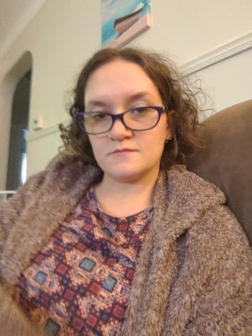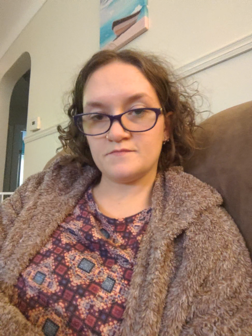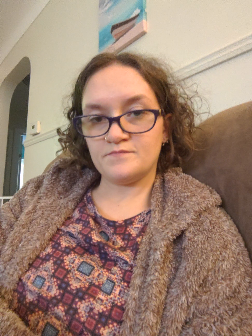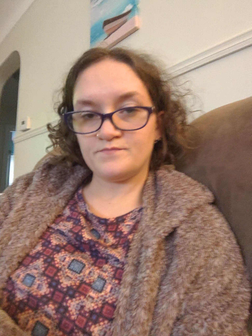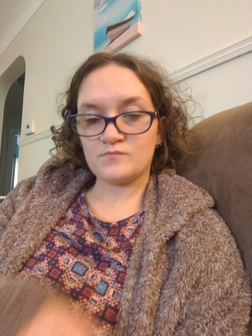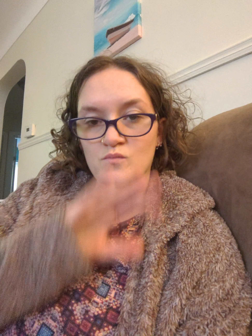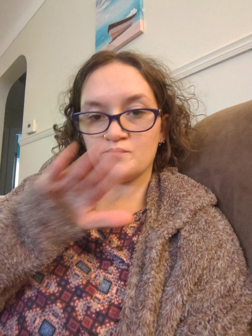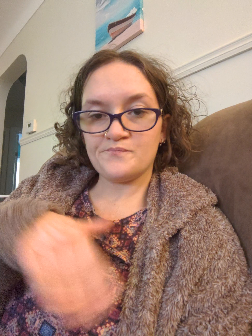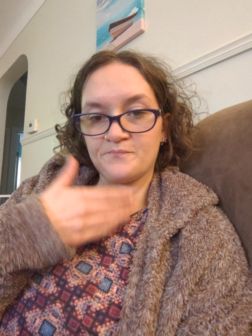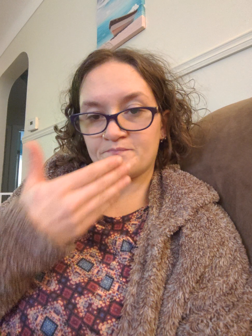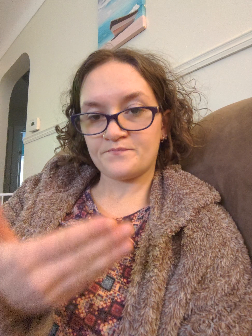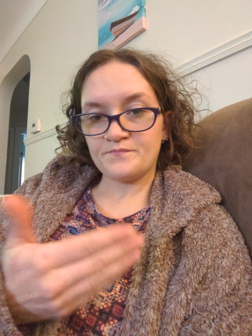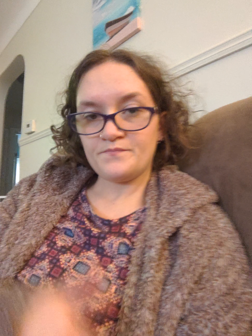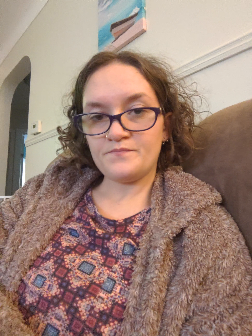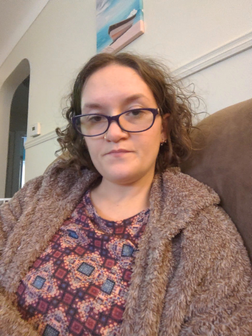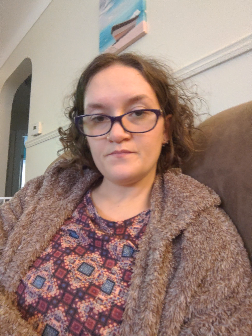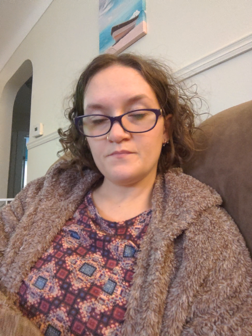all